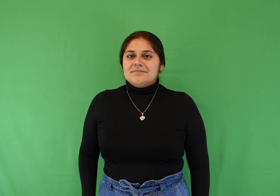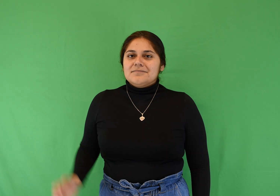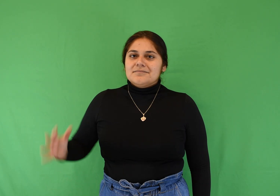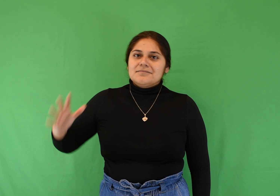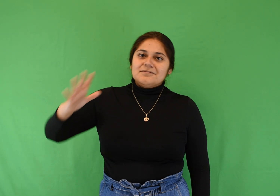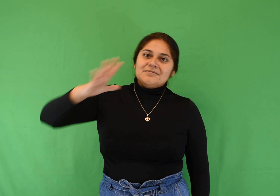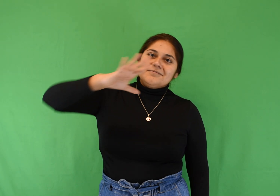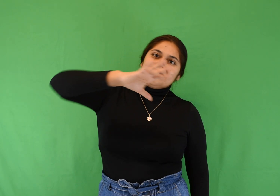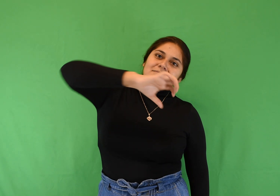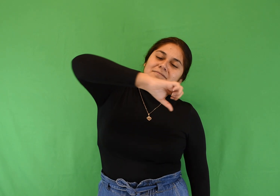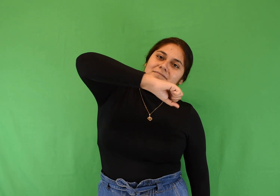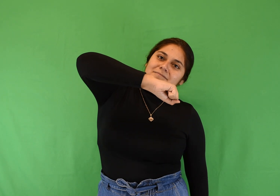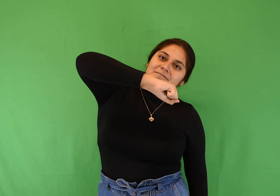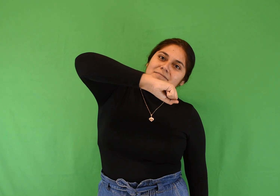caliente